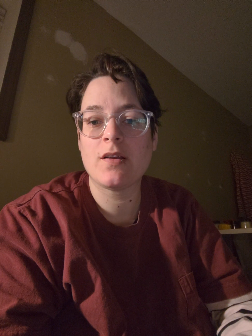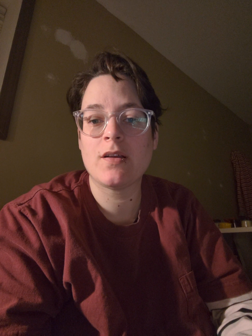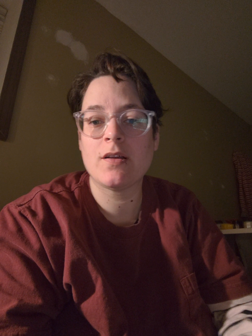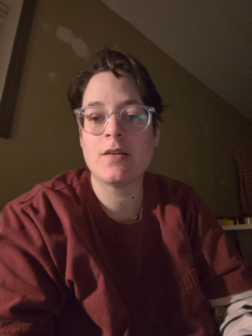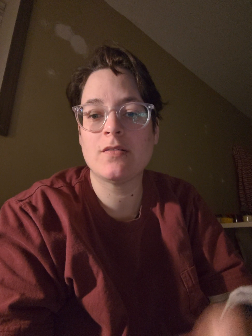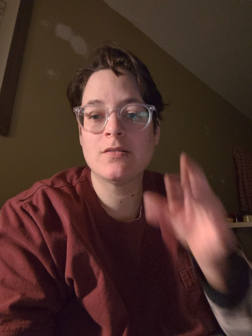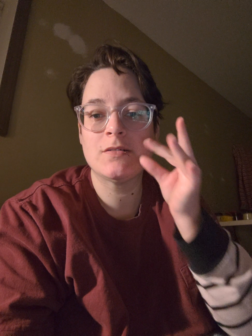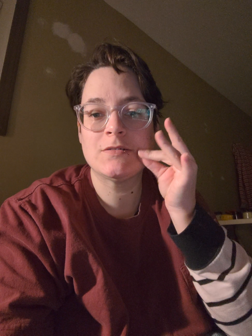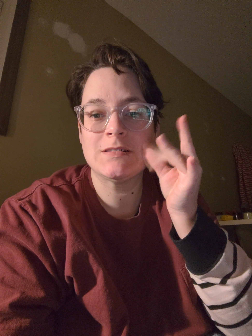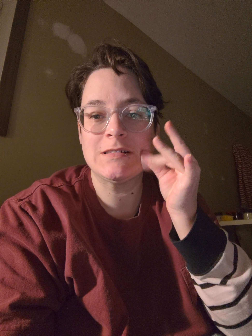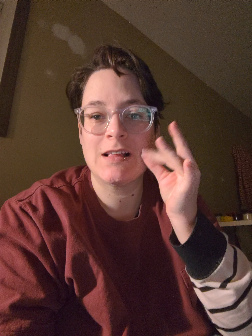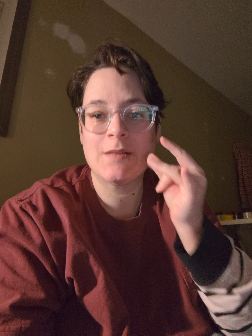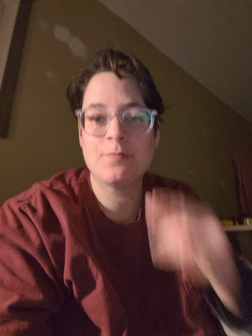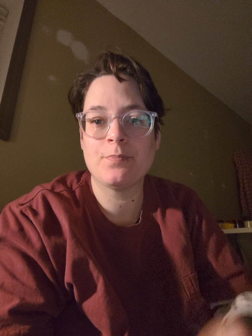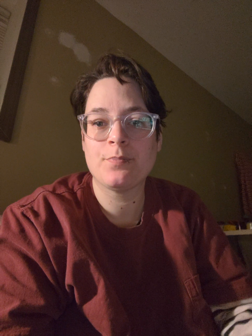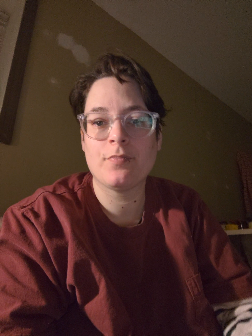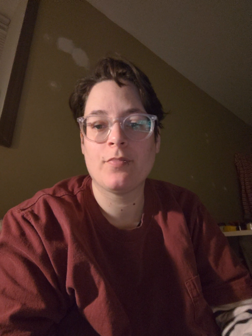snack